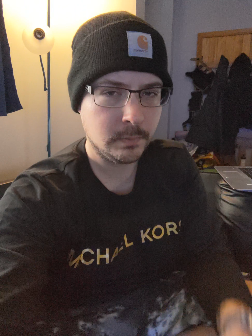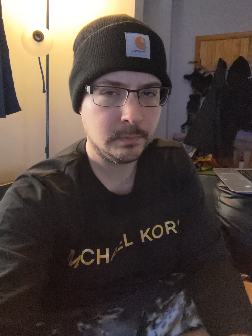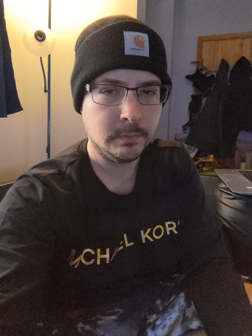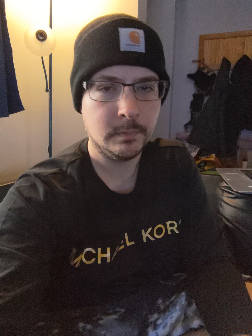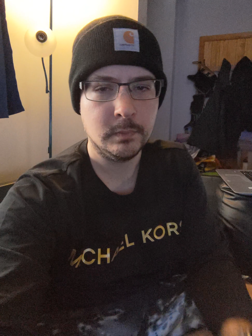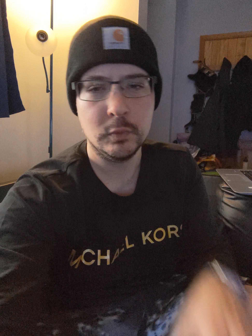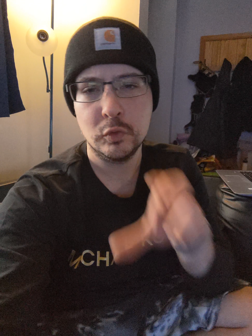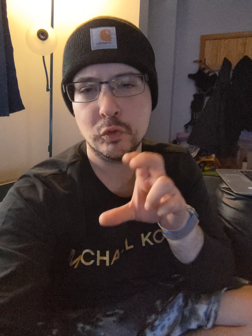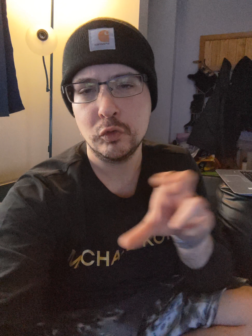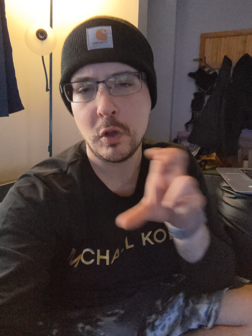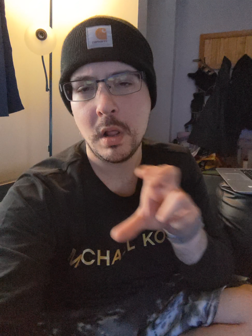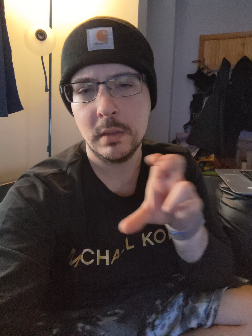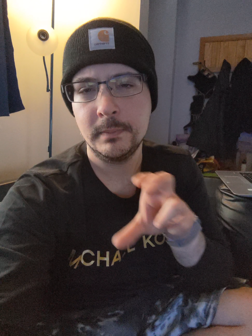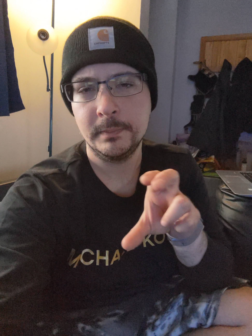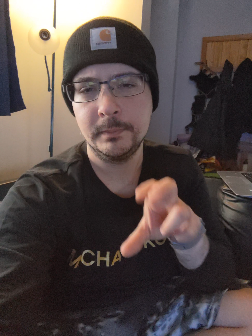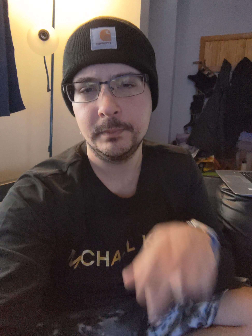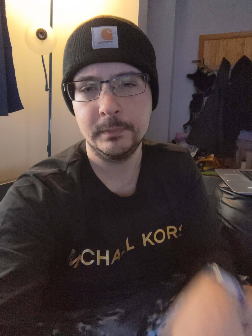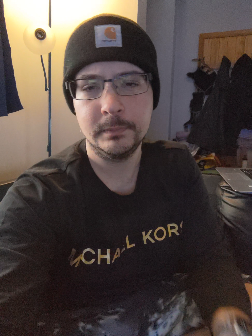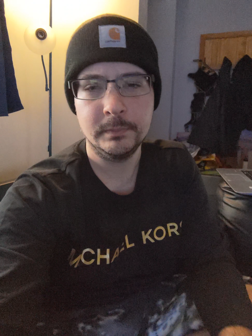chocolate